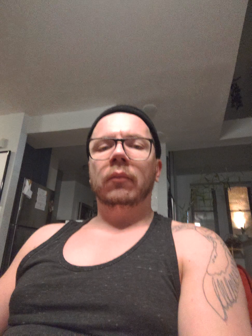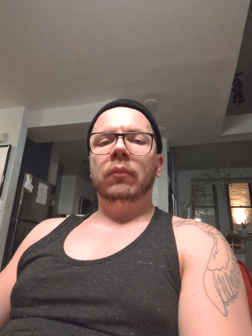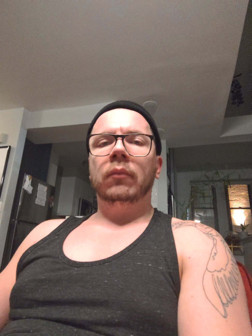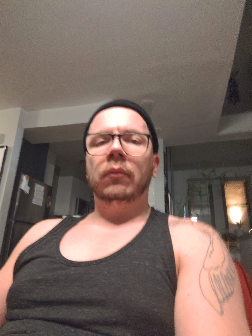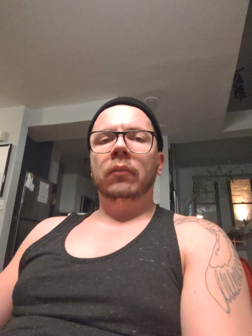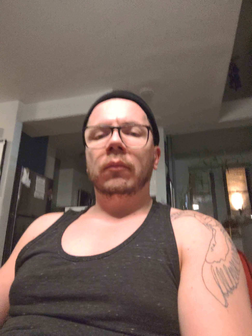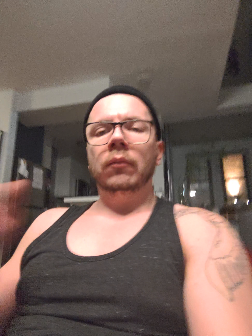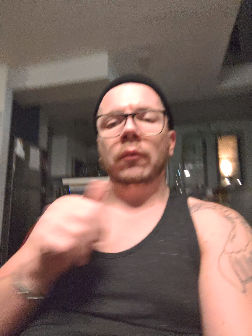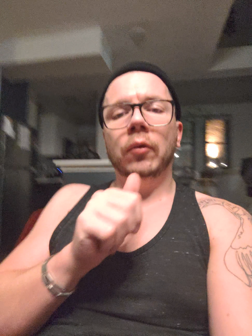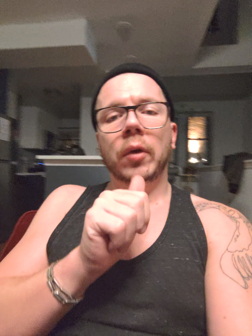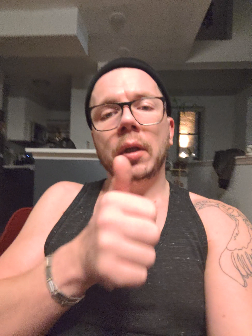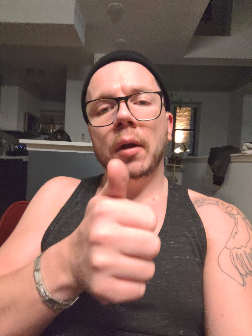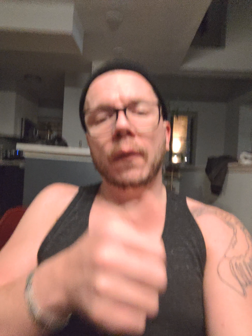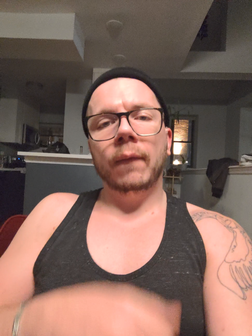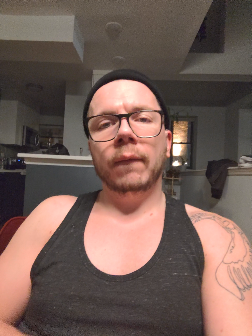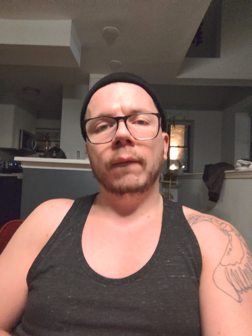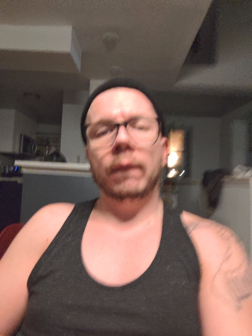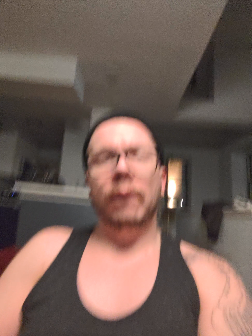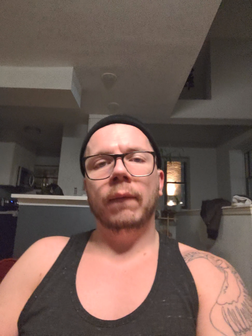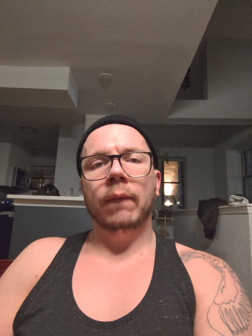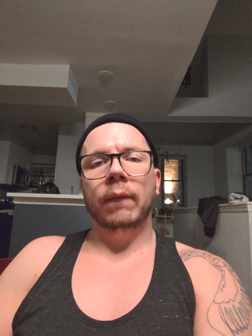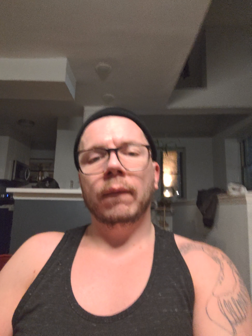yourself